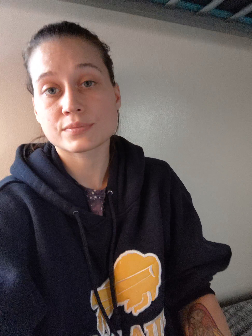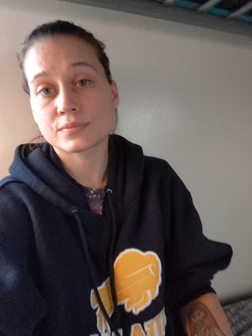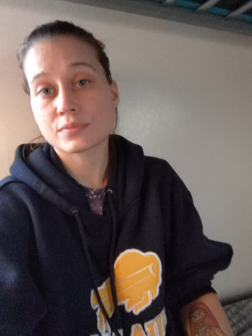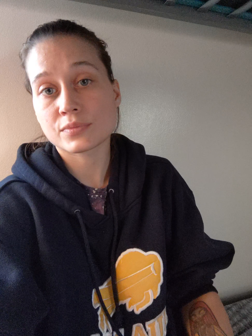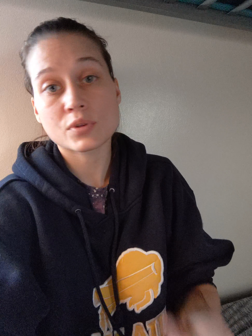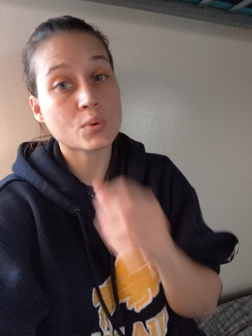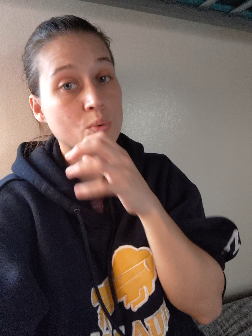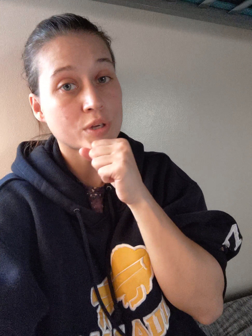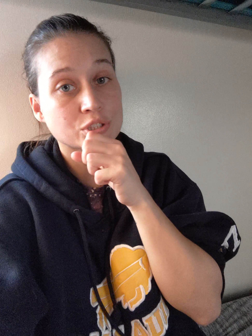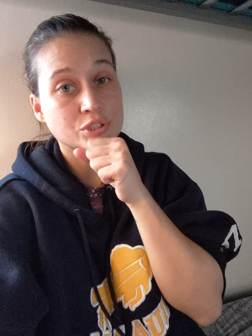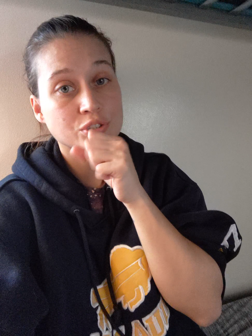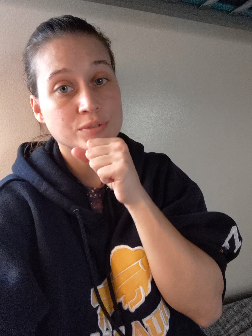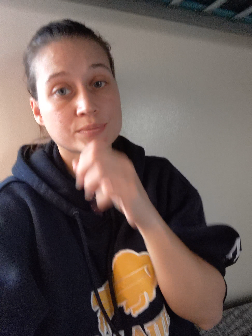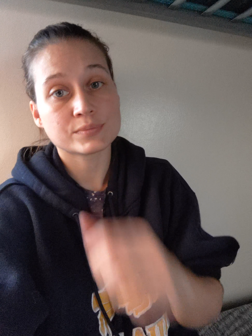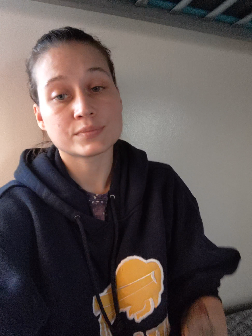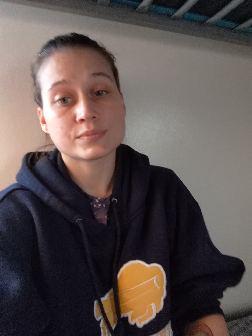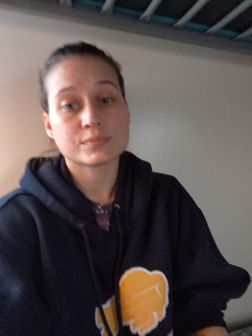orange